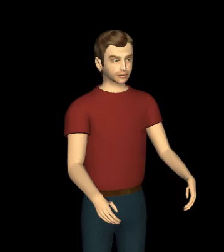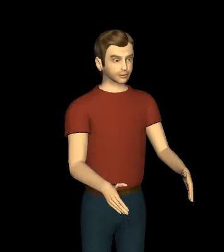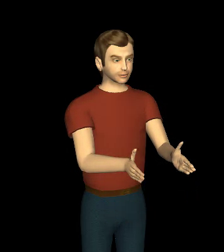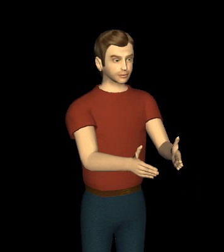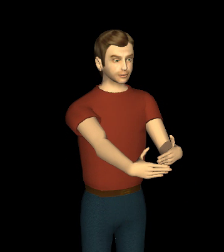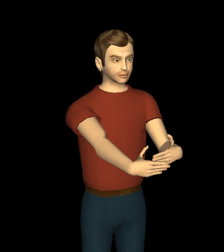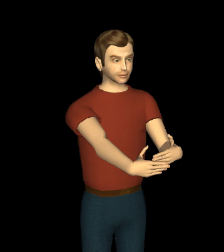حزمة